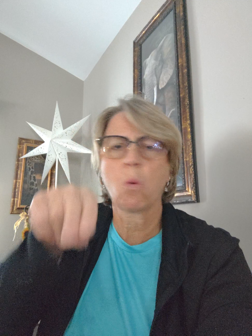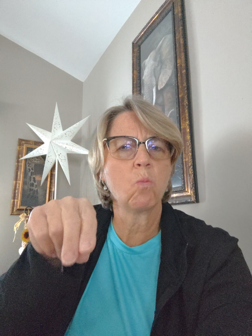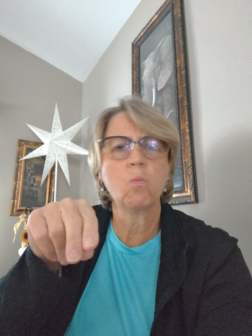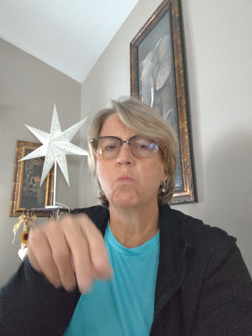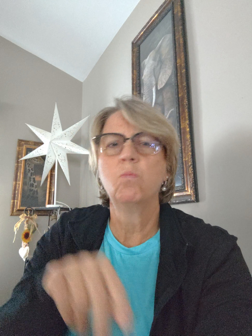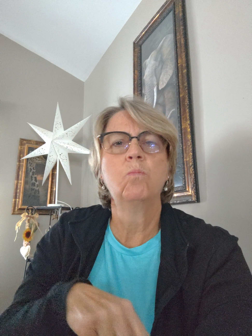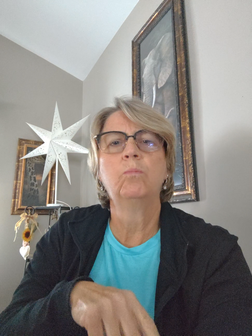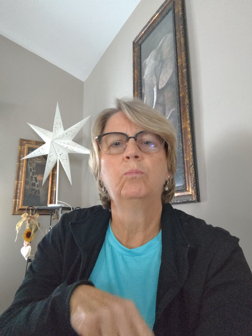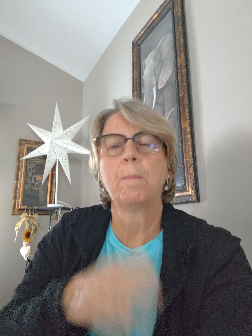no